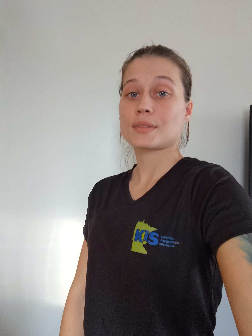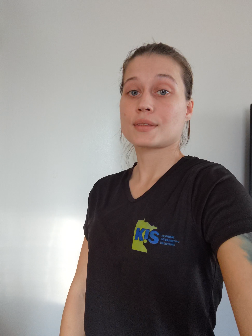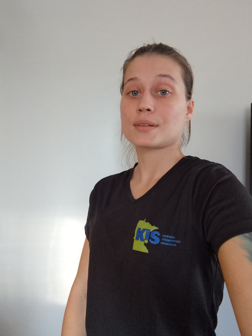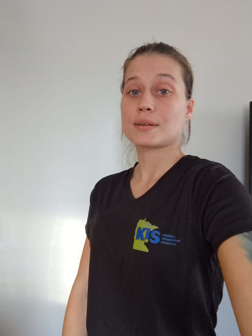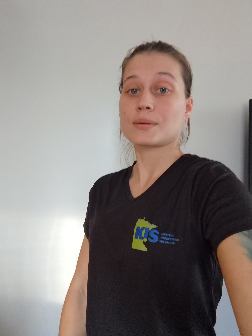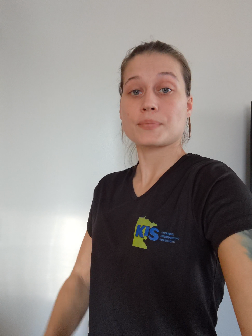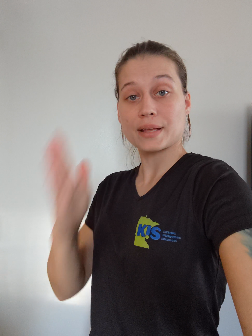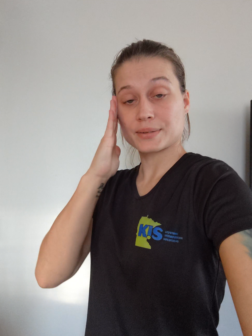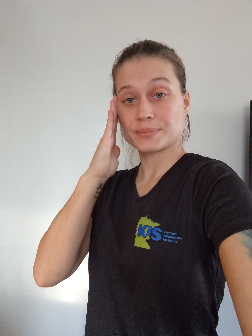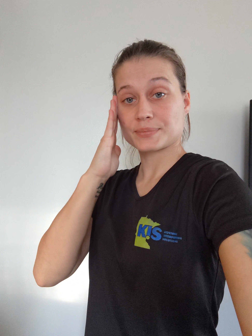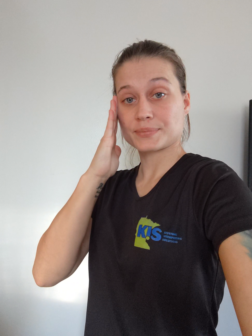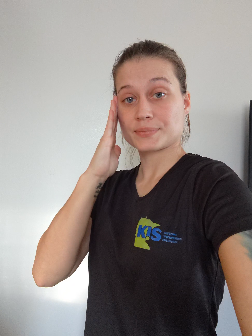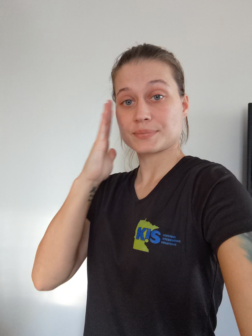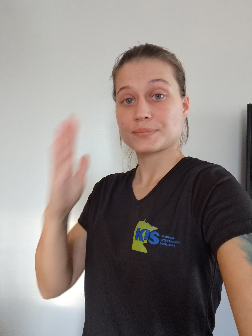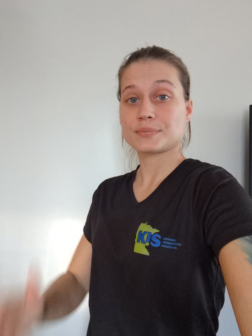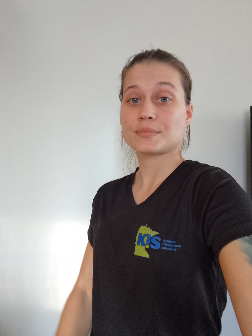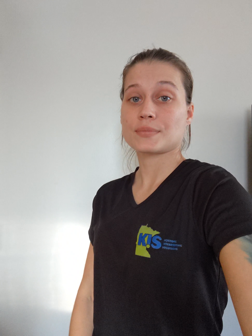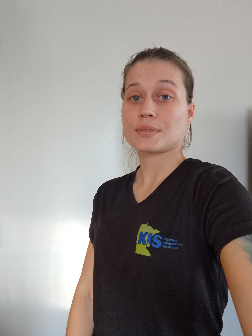bed